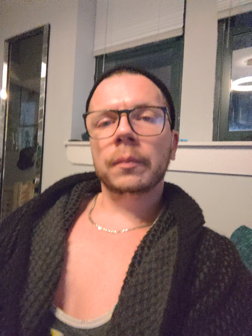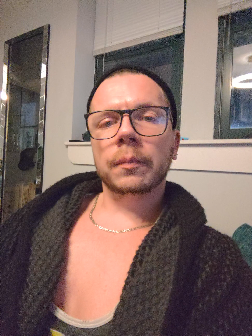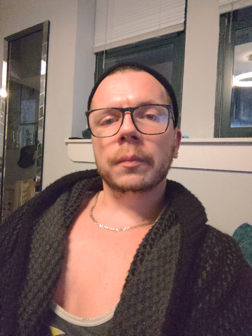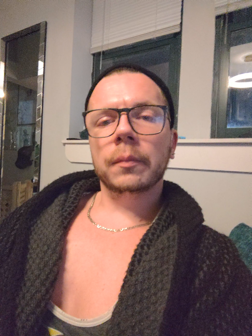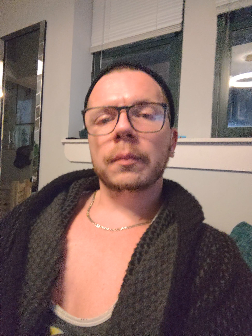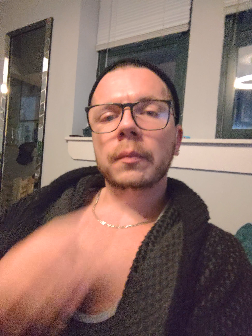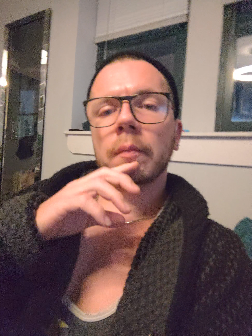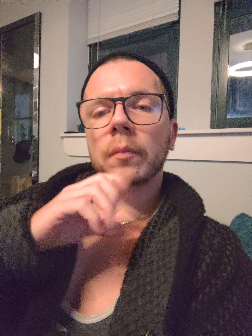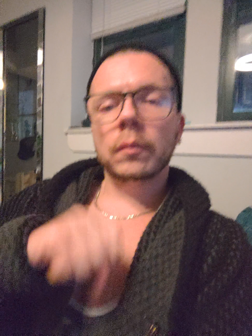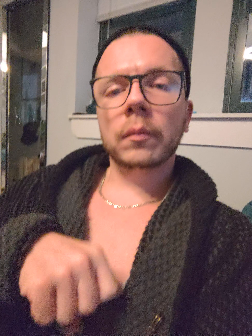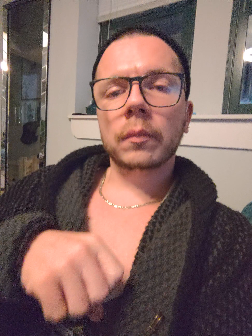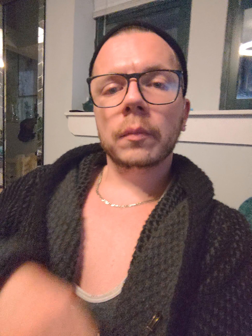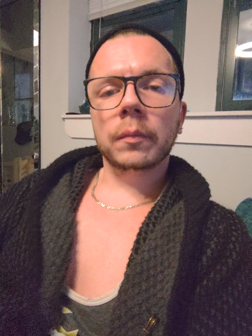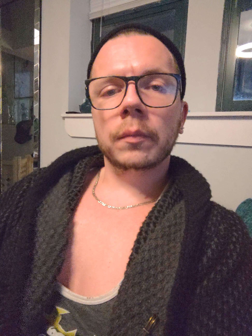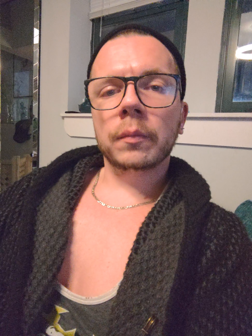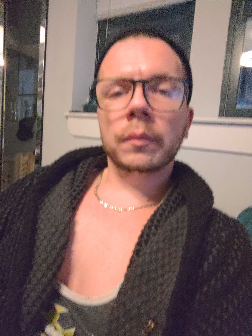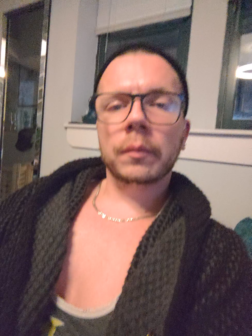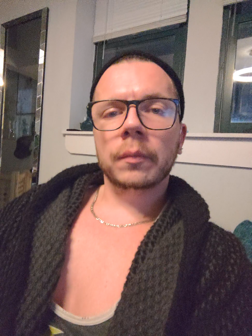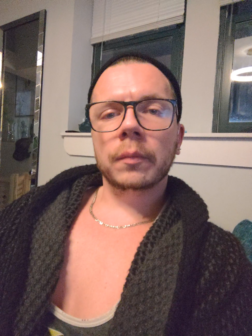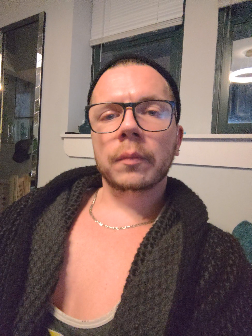old